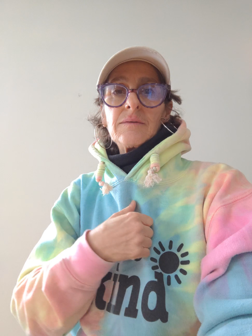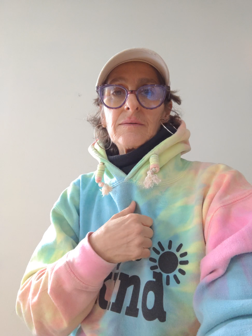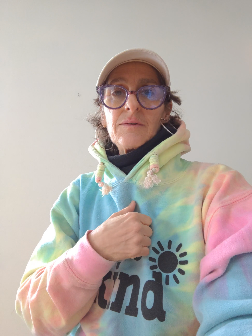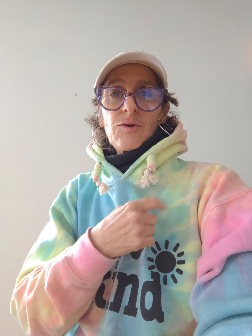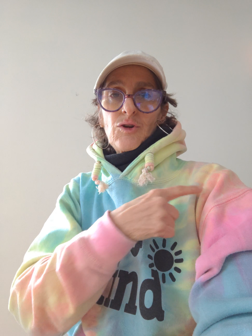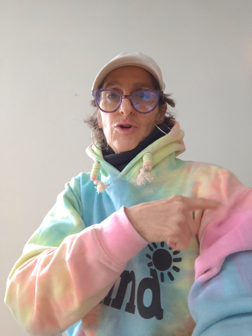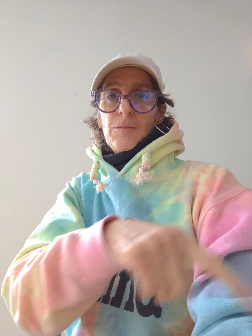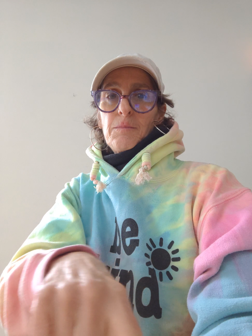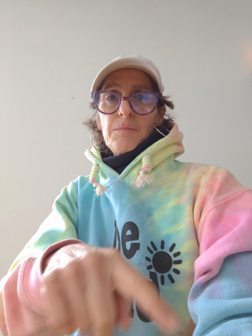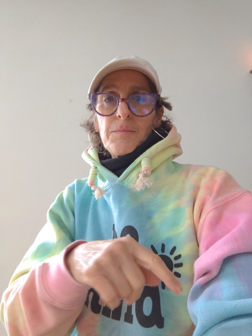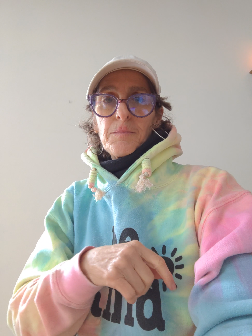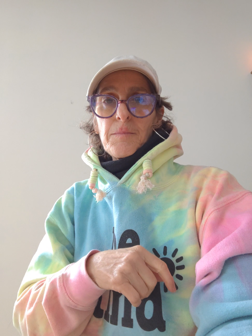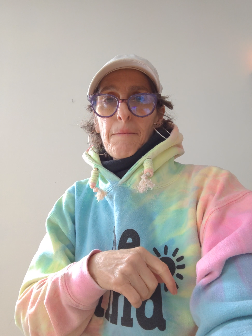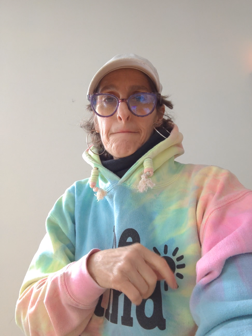arm